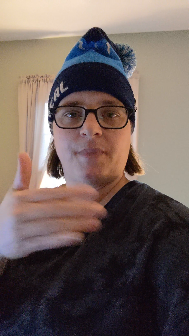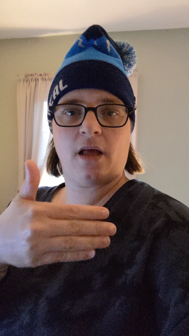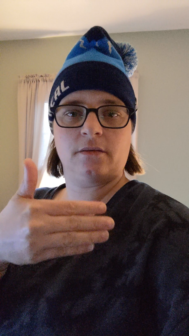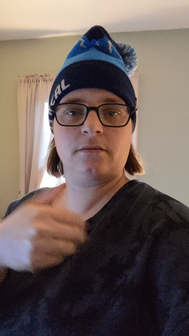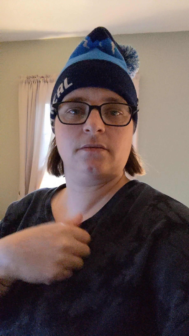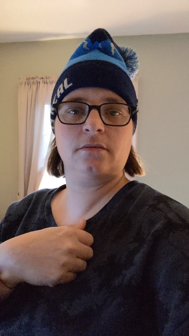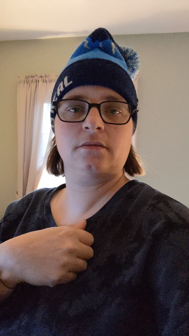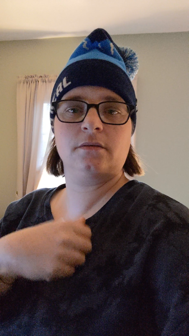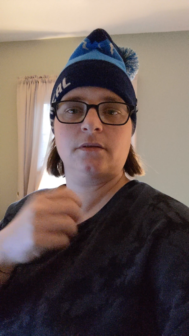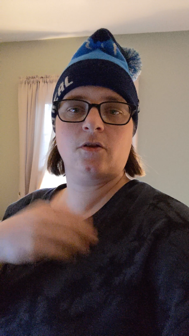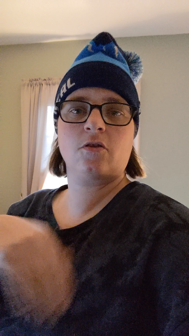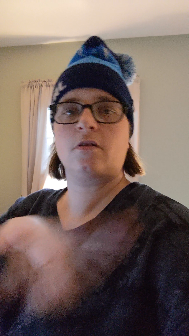scarf